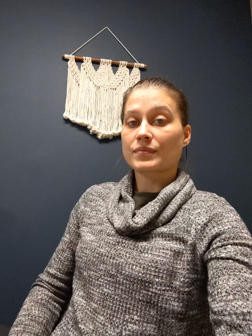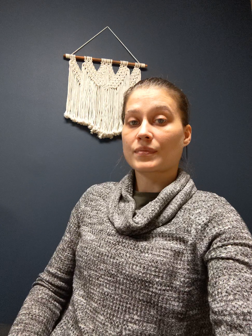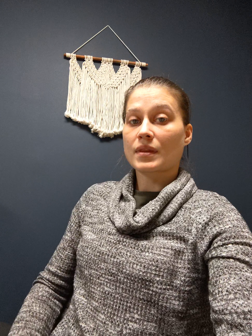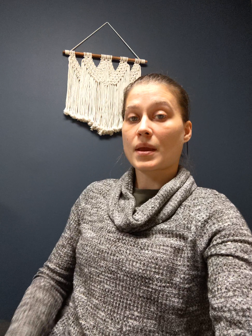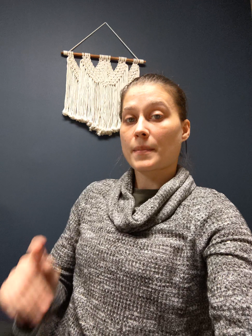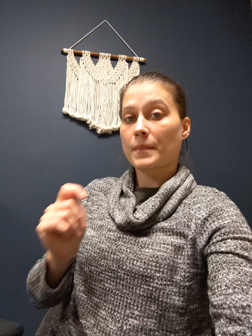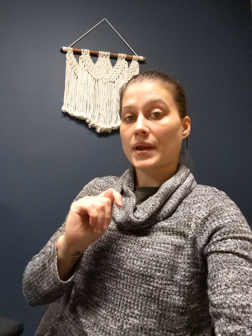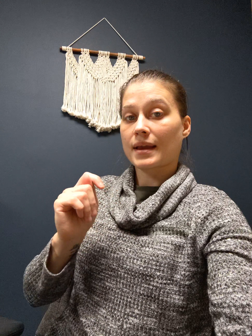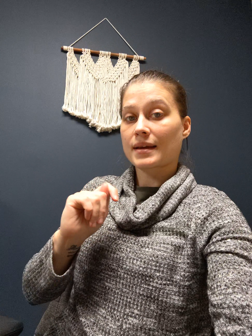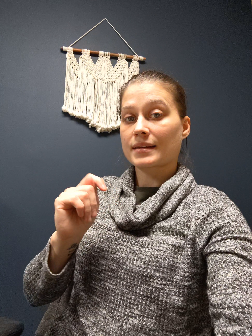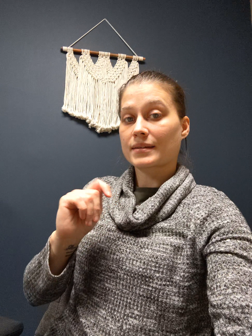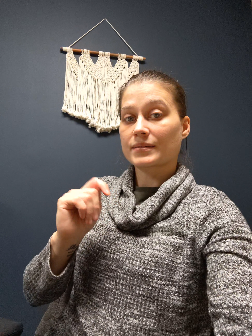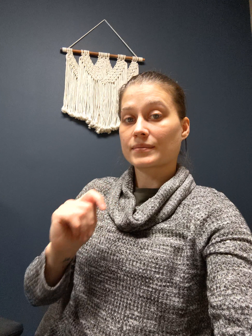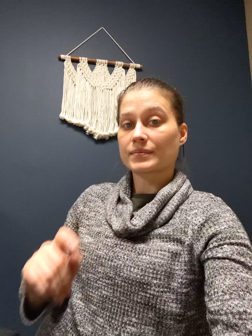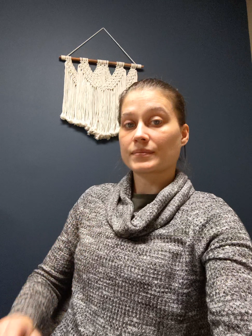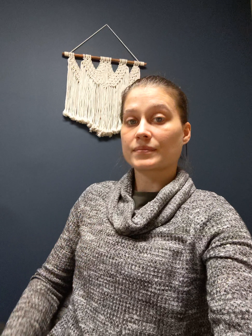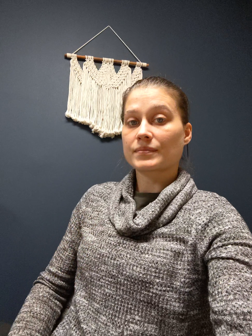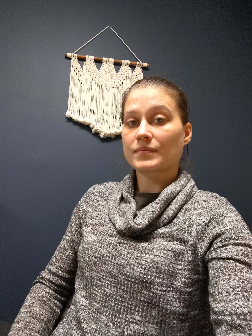potty